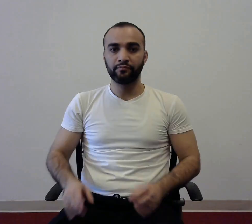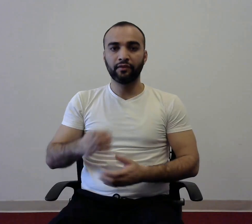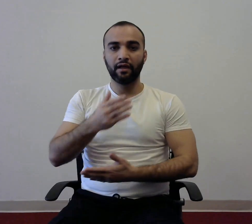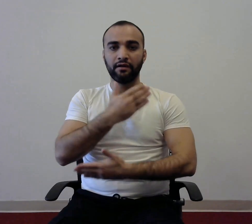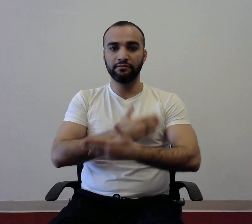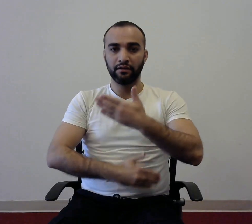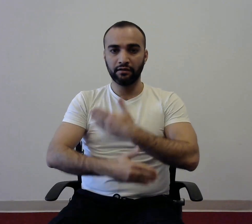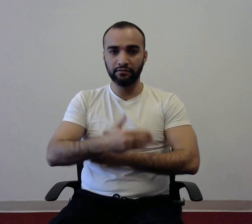əlil